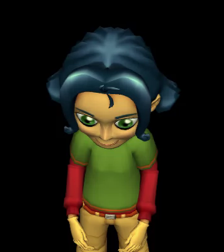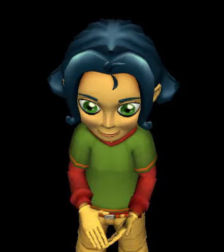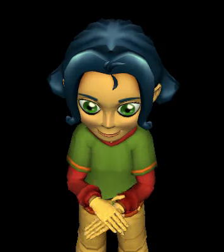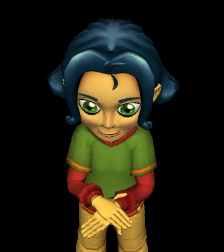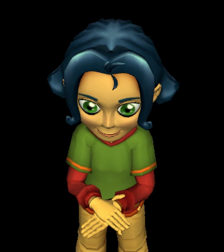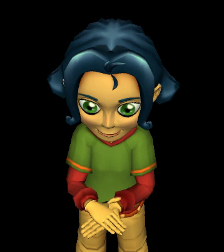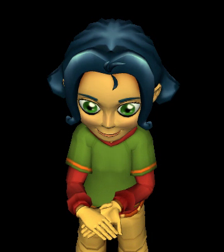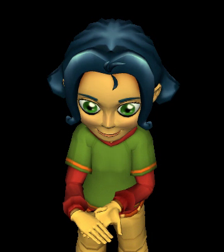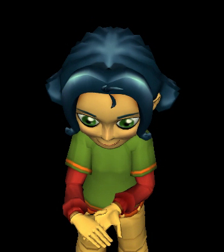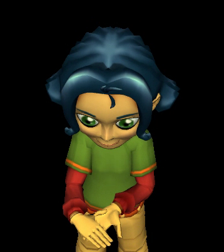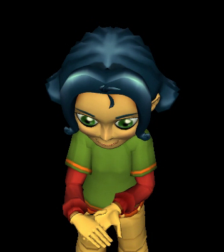ناعم